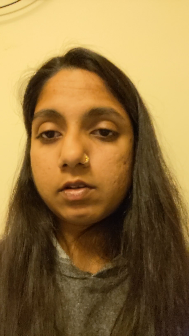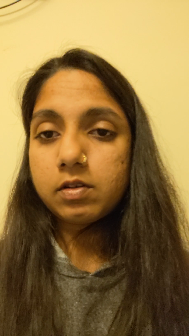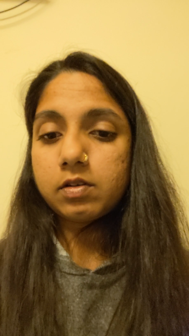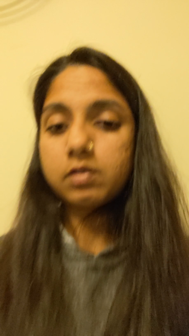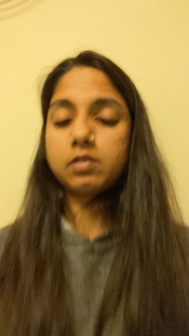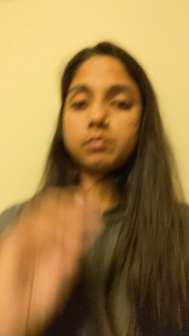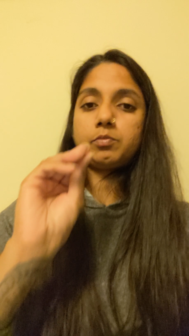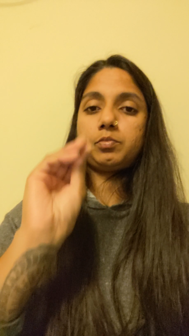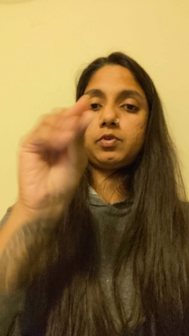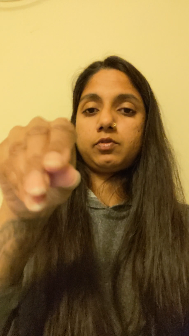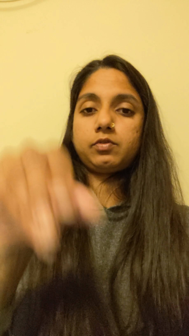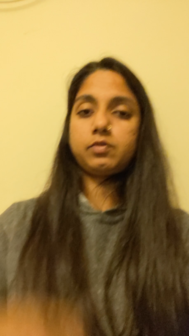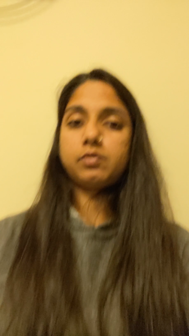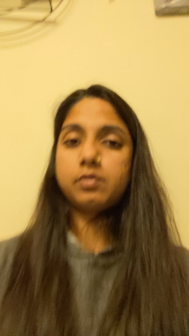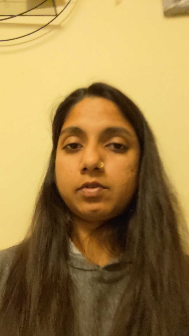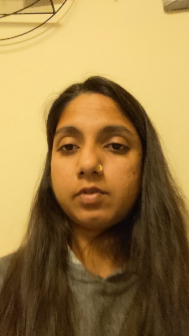put